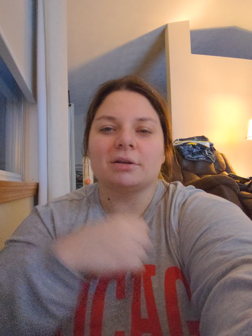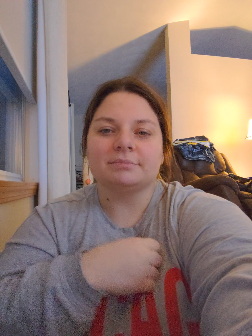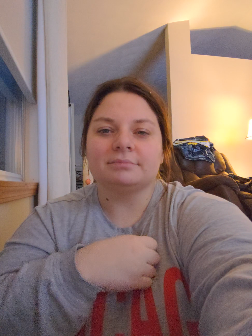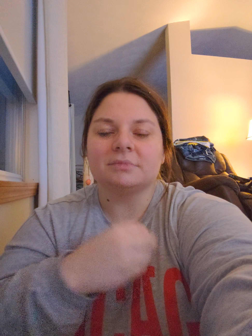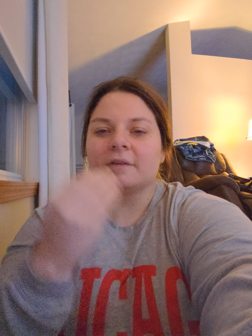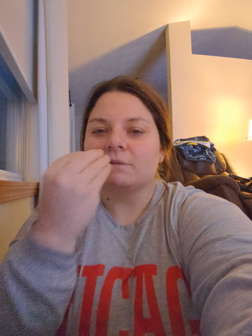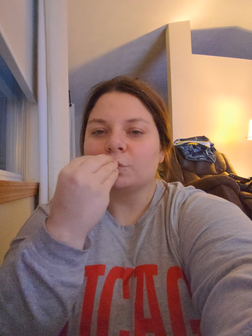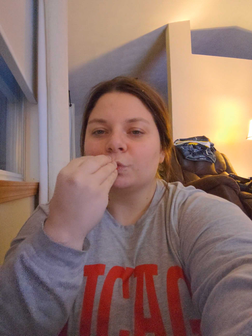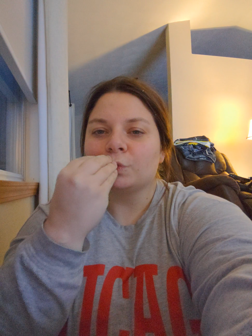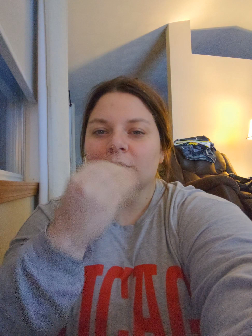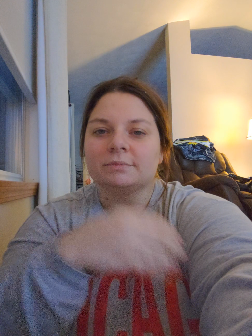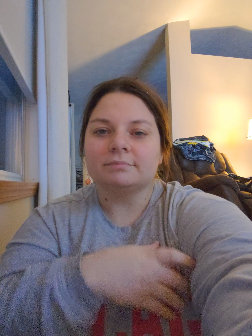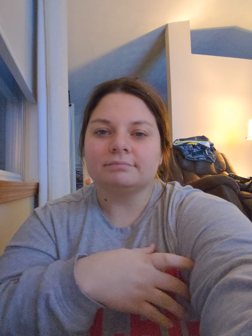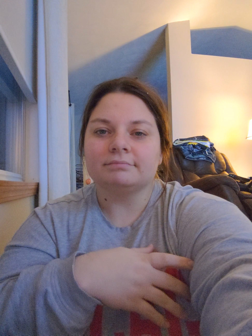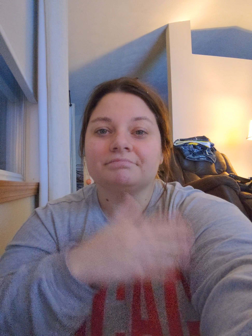food